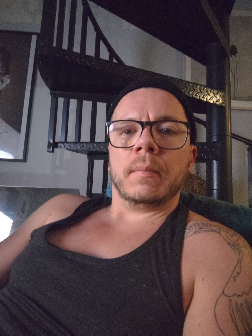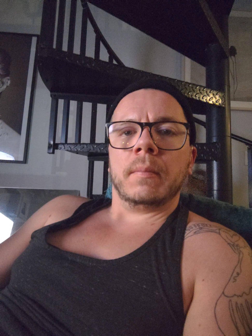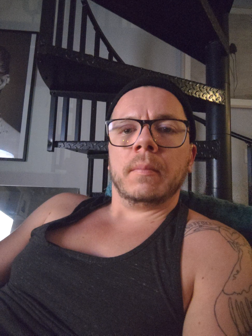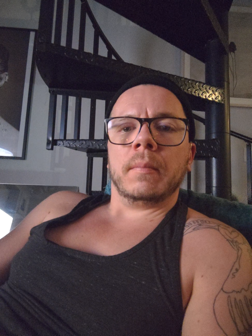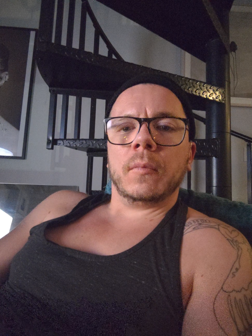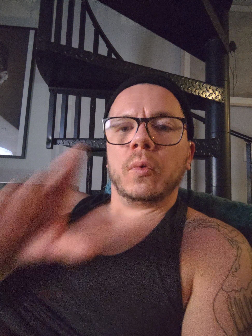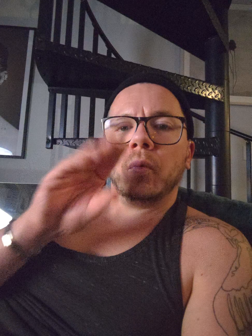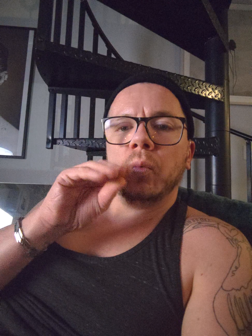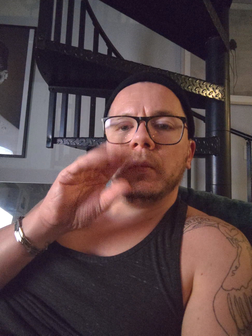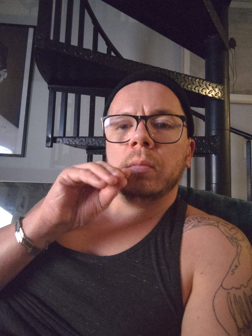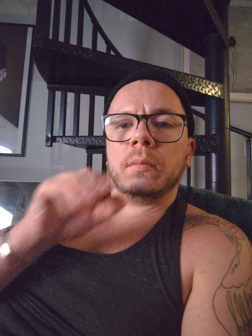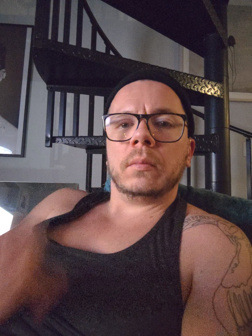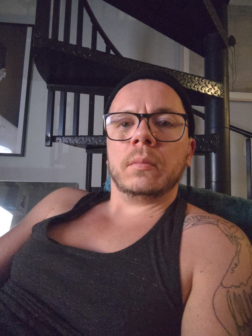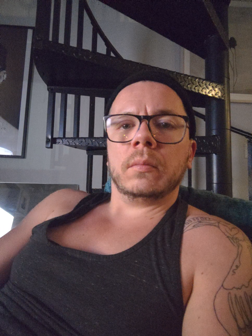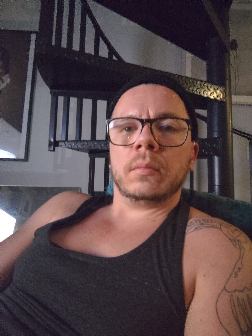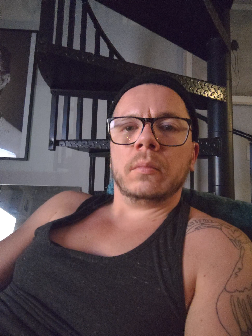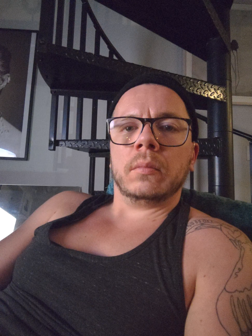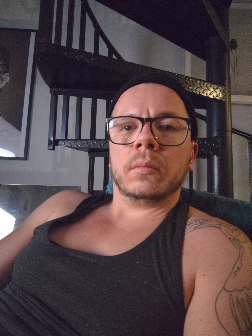goose